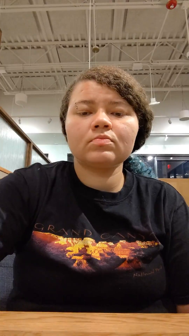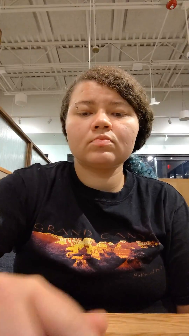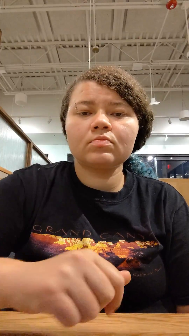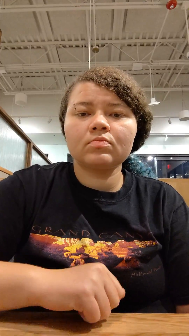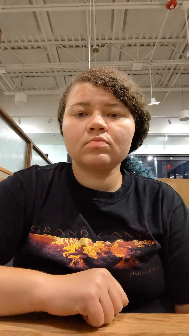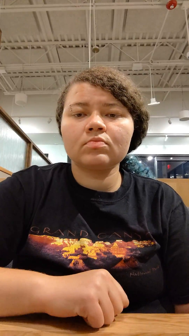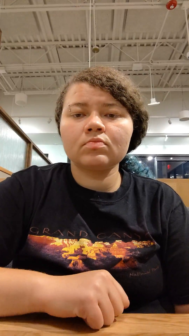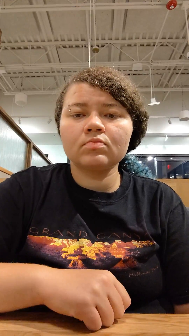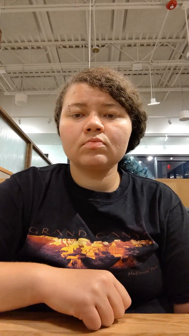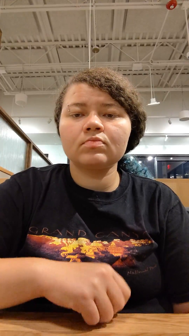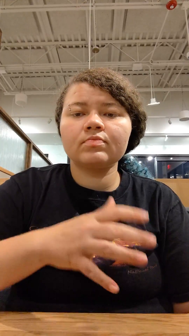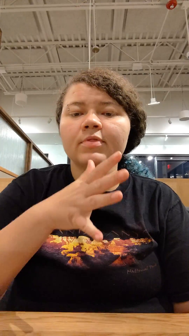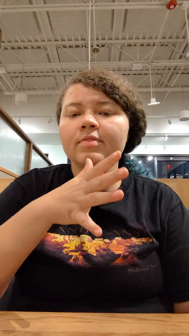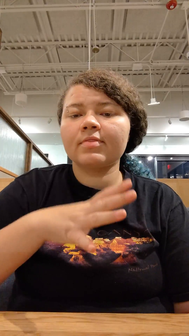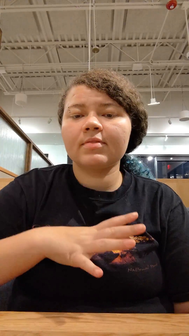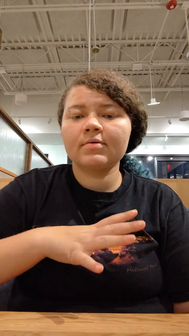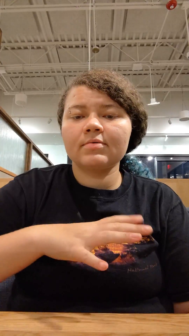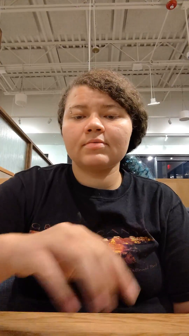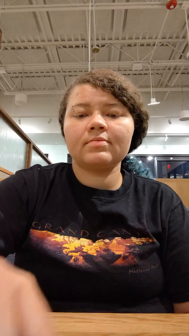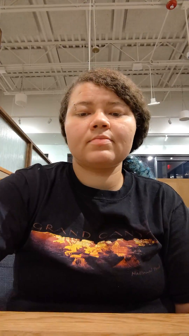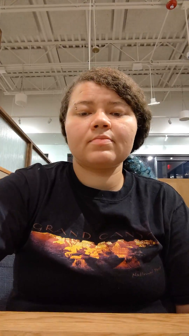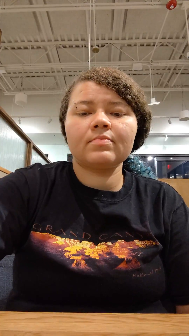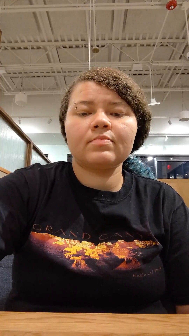lady